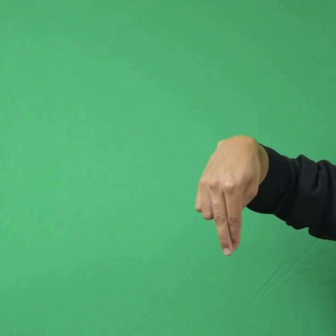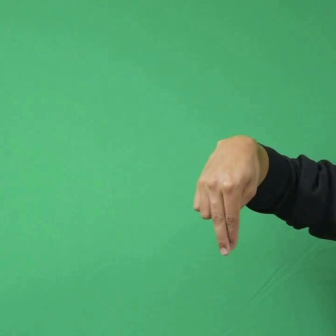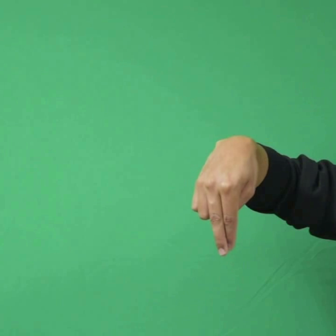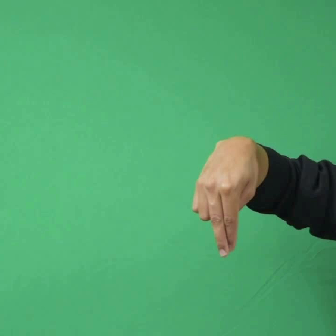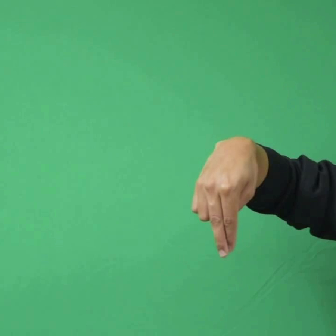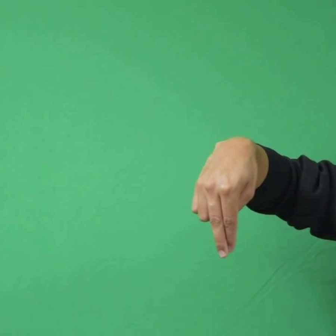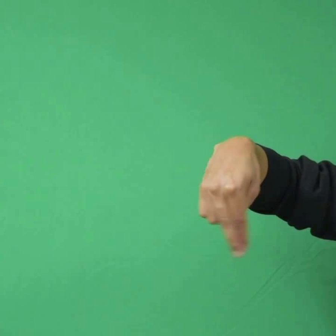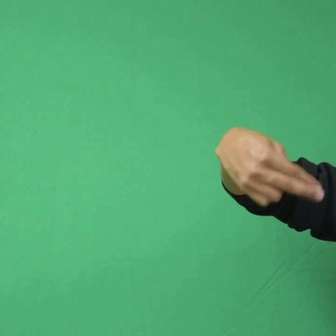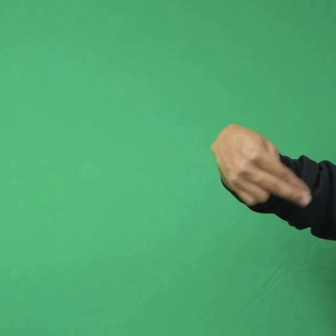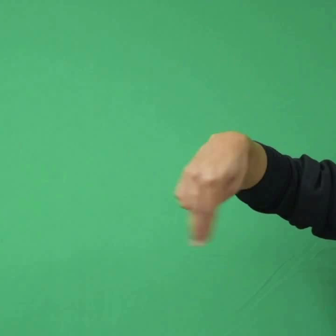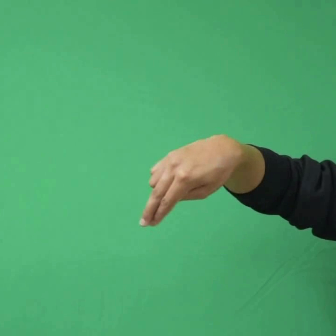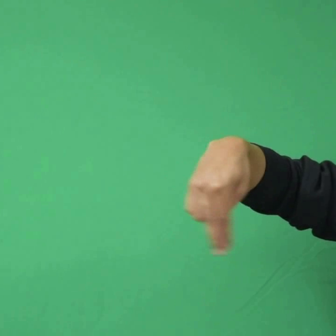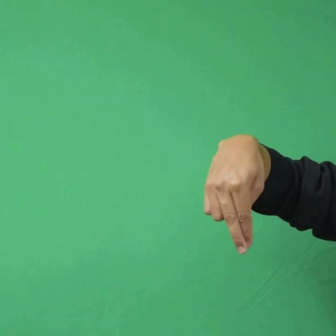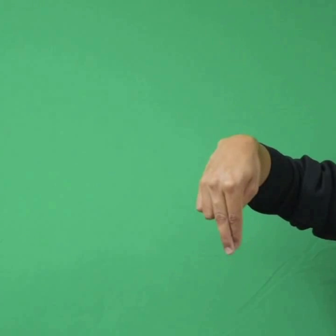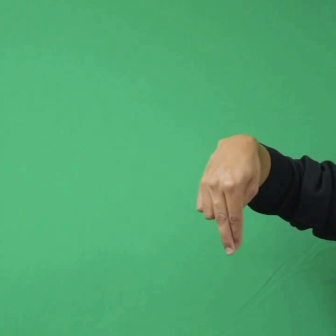Ñ